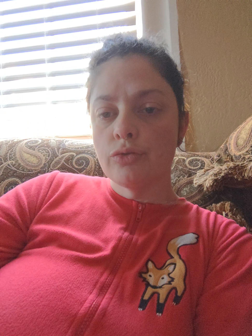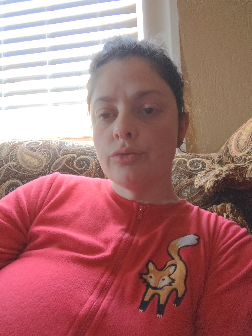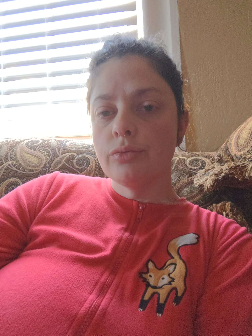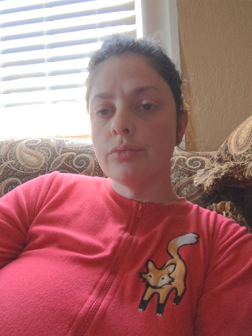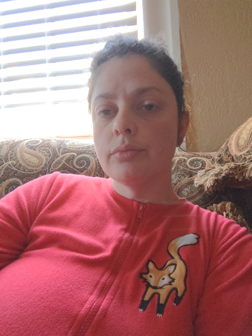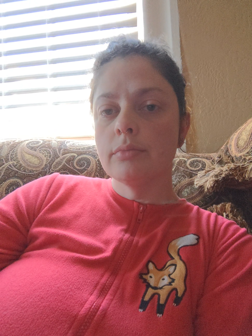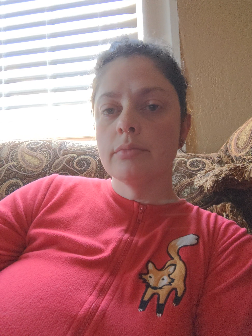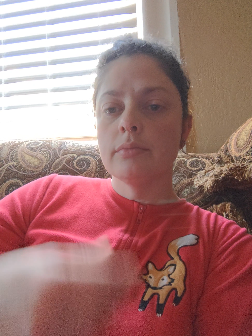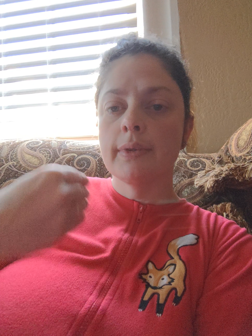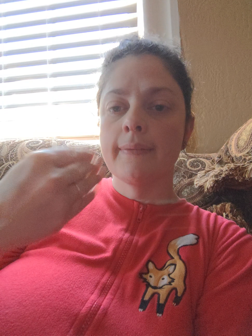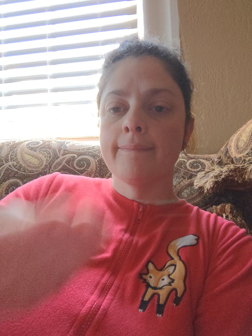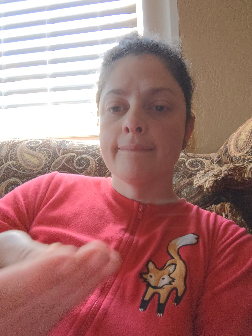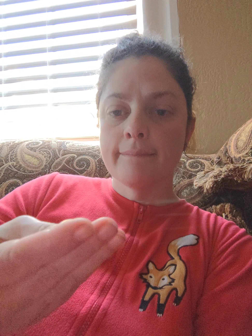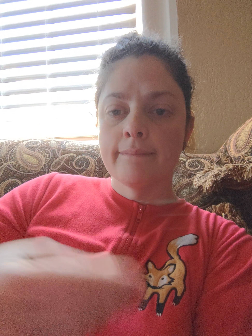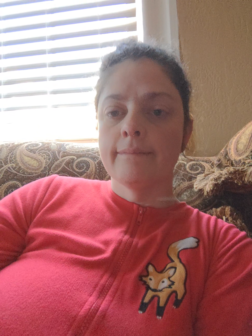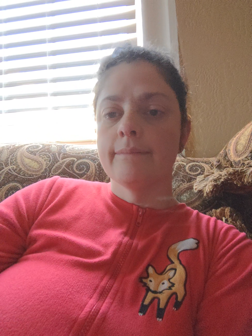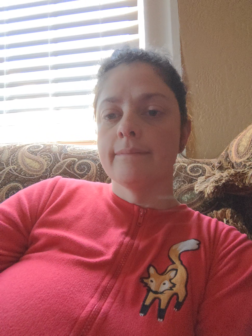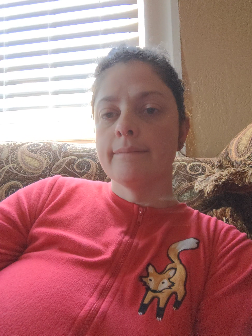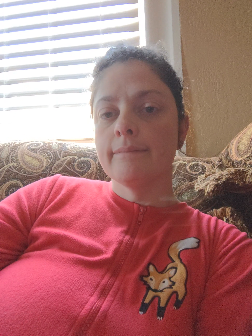gift